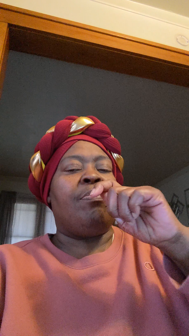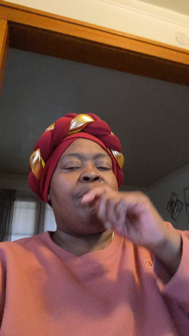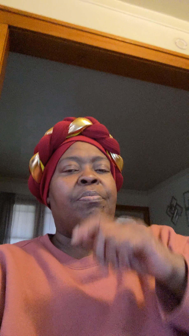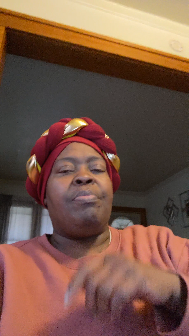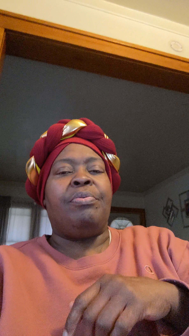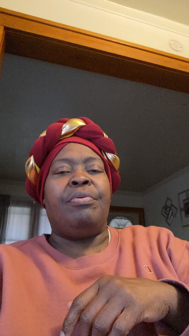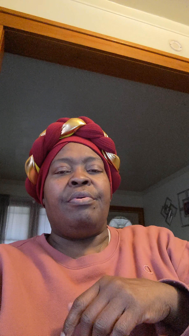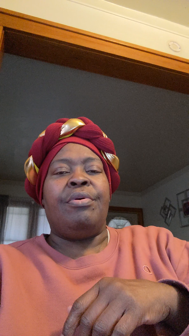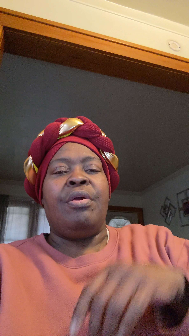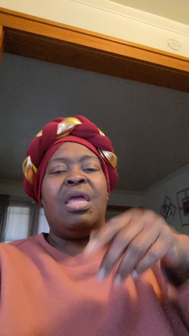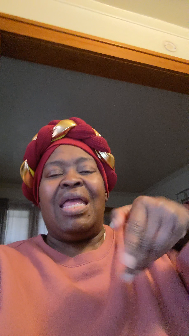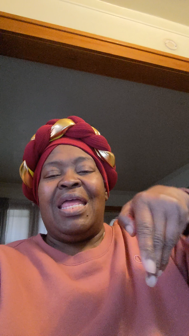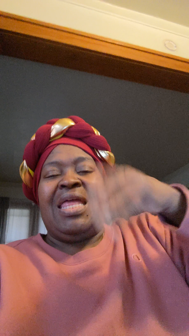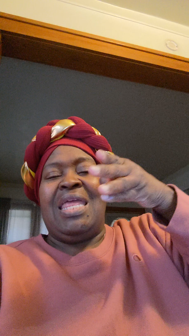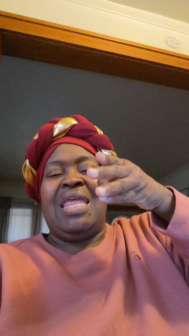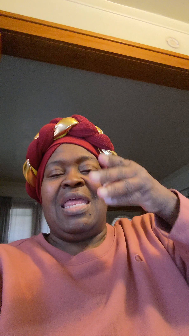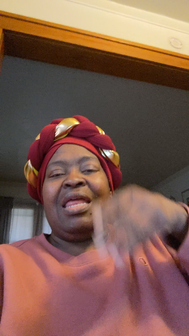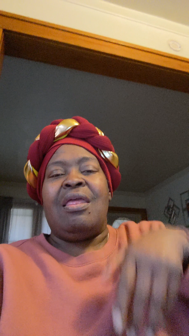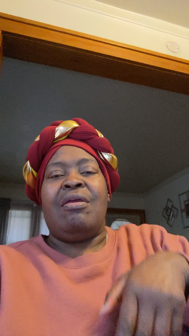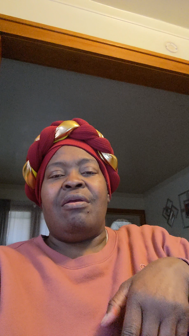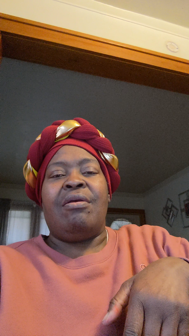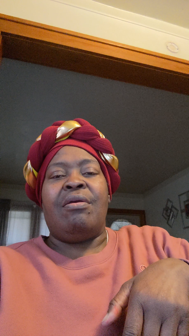kick